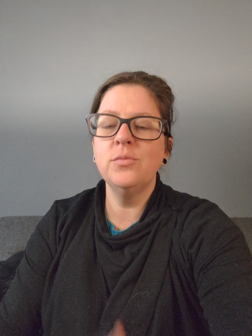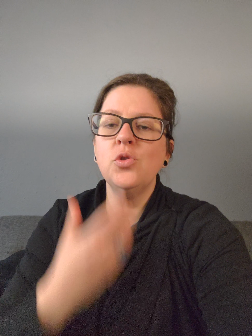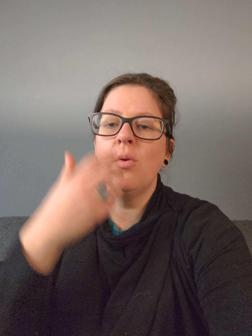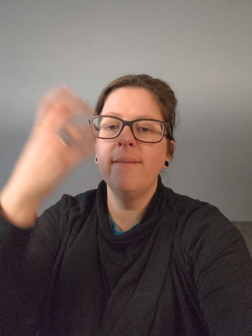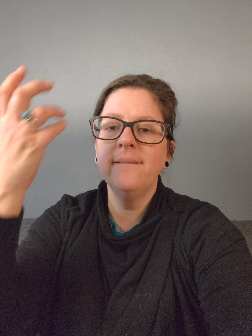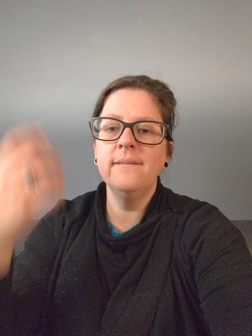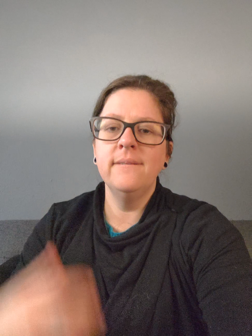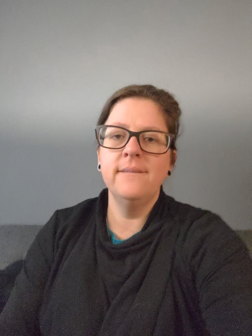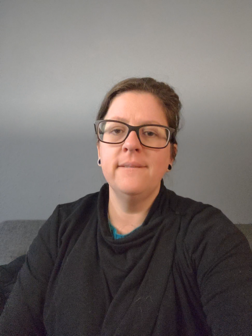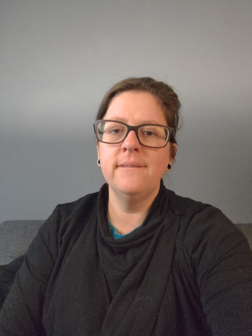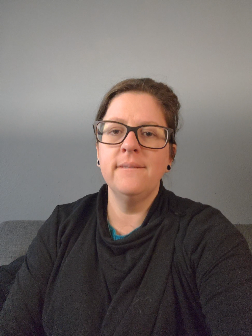giraffe